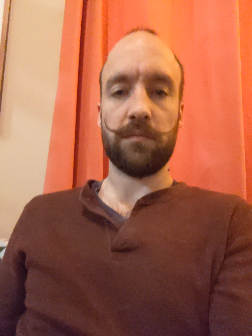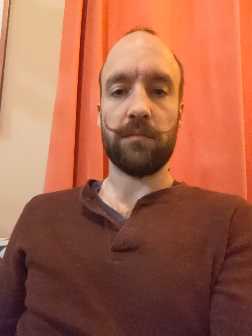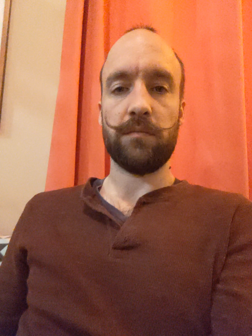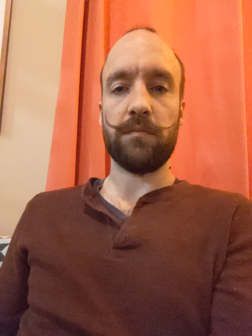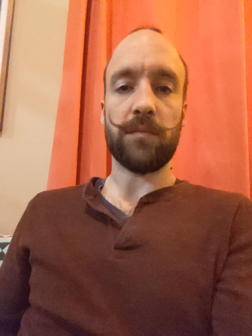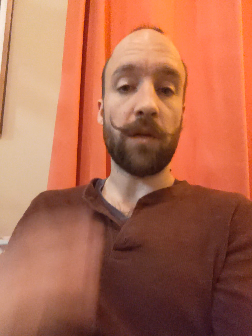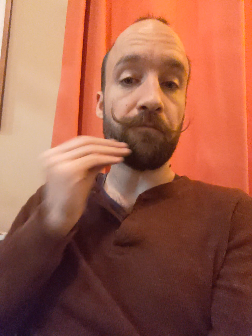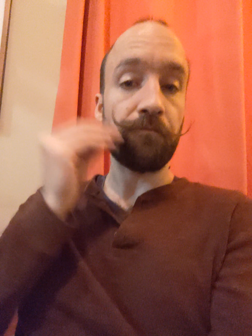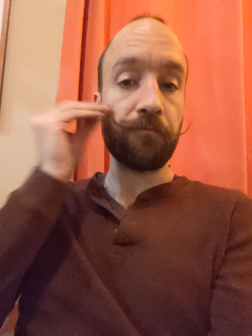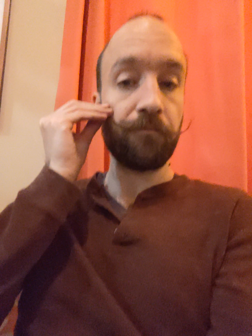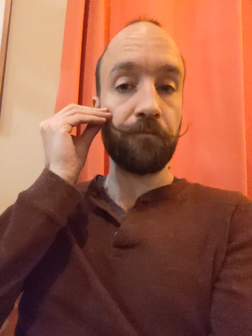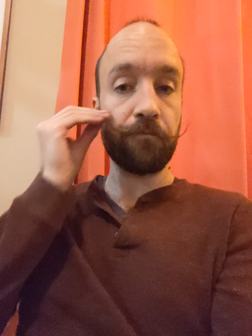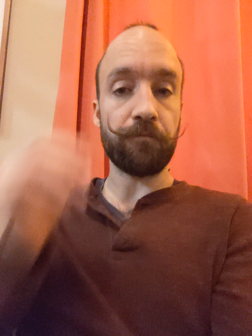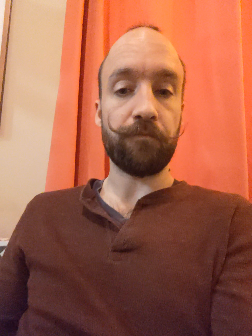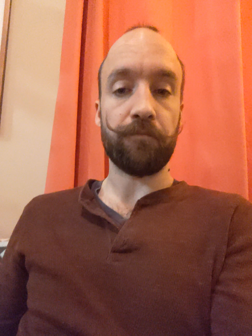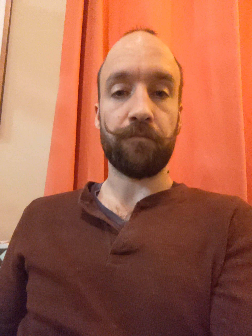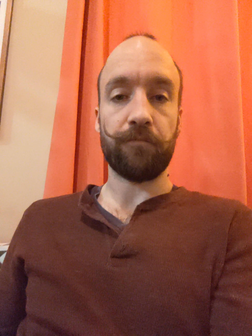home